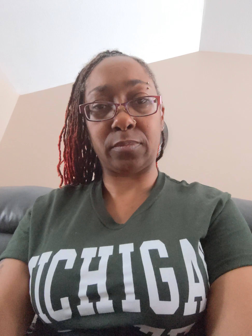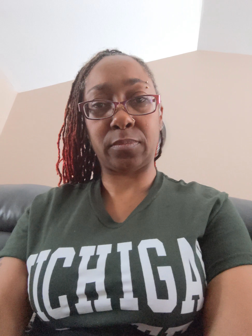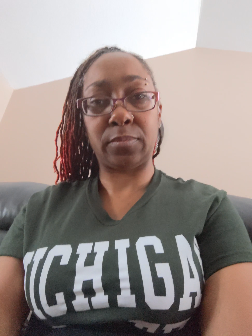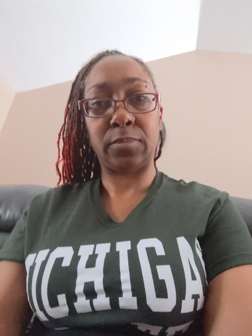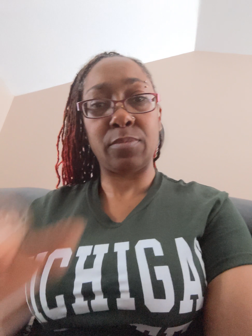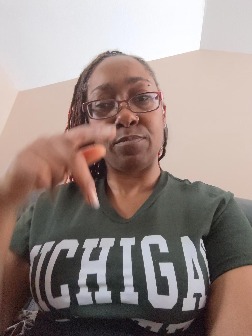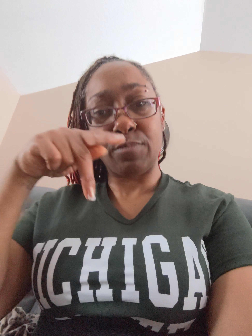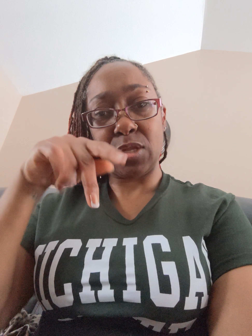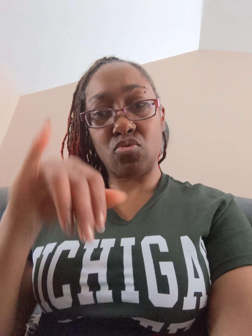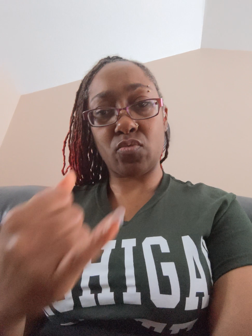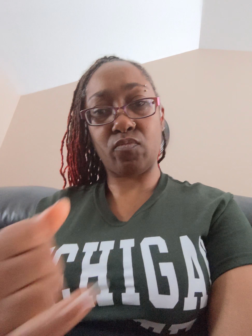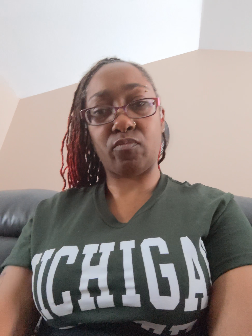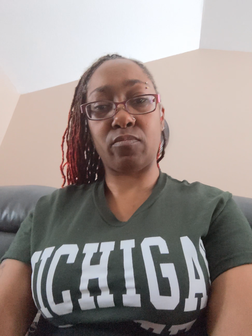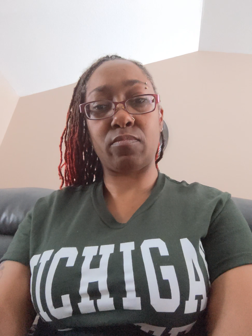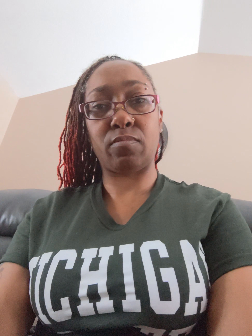pajamas